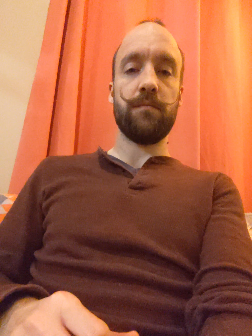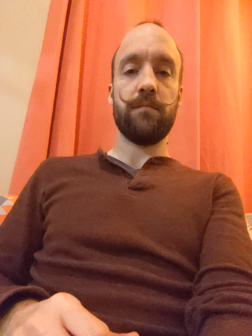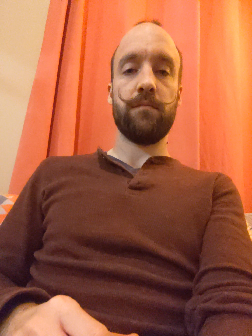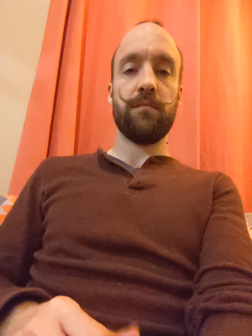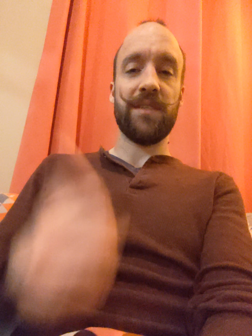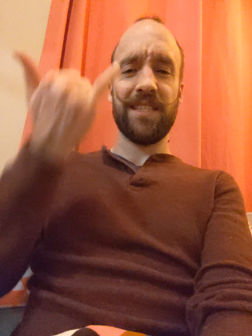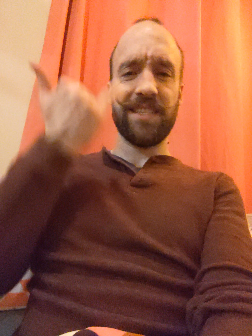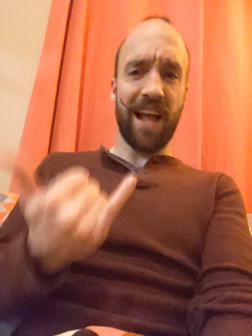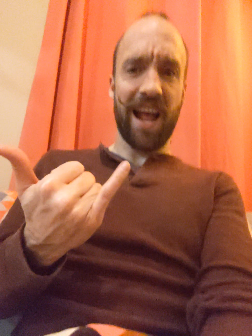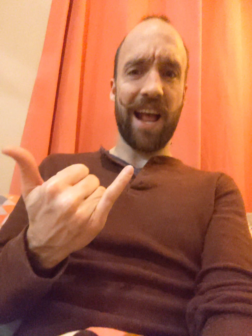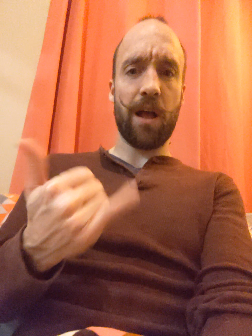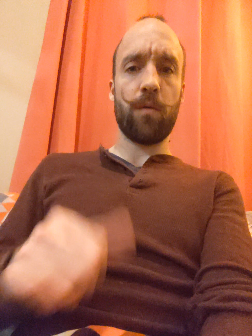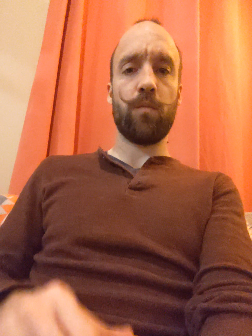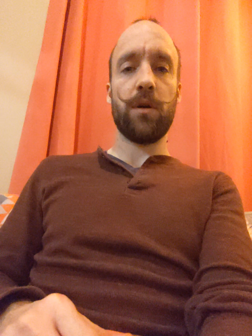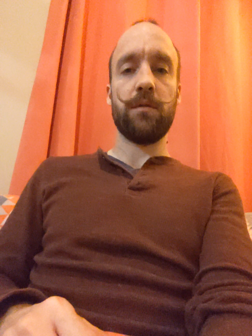now